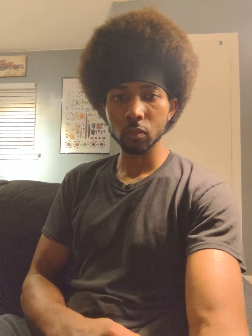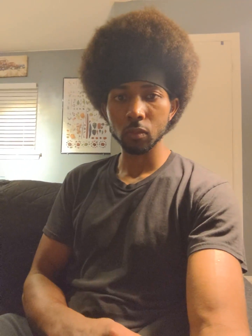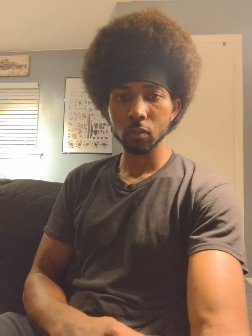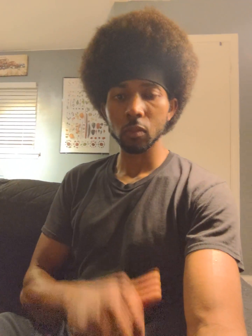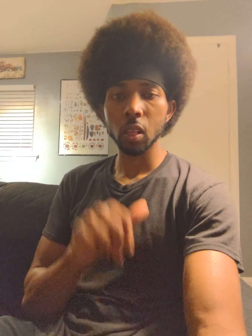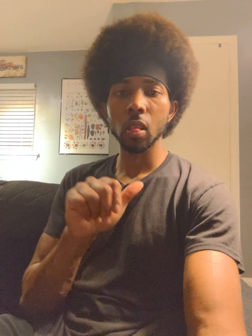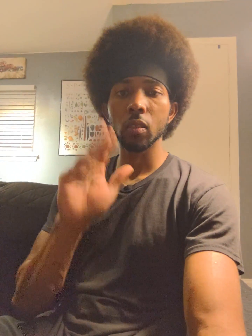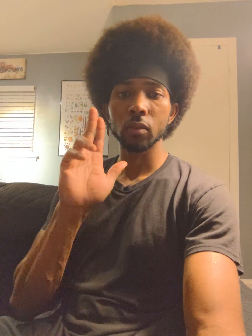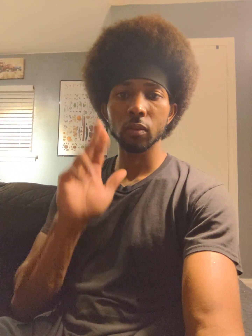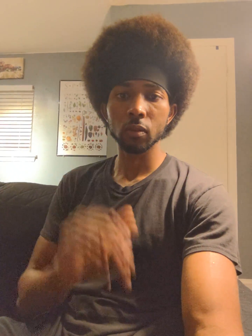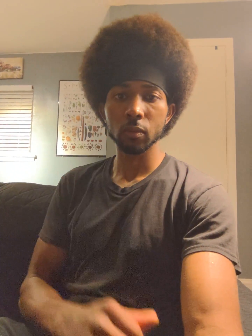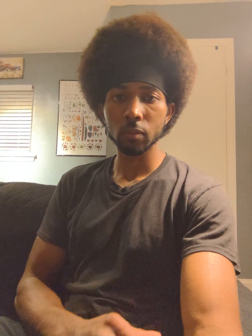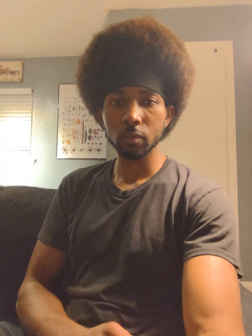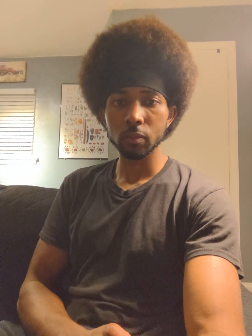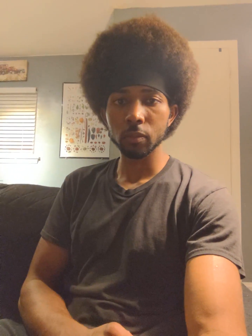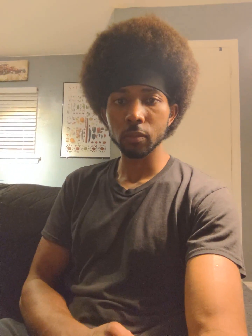lick